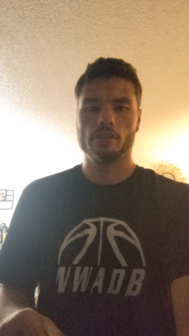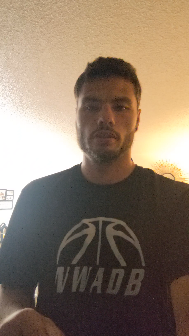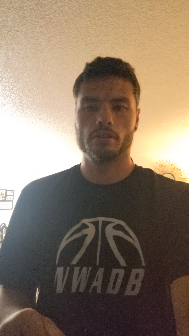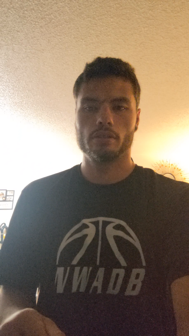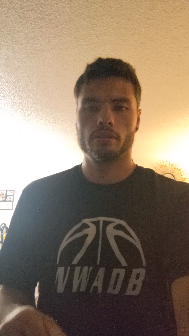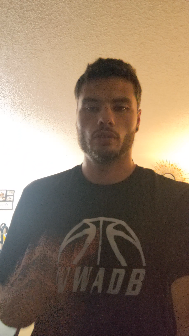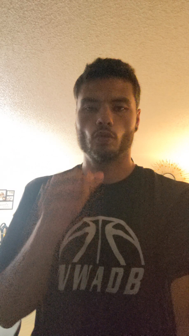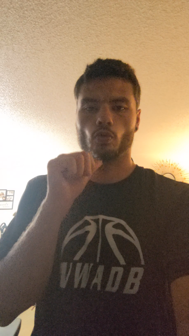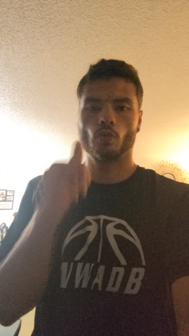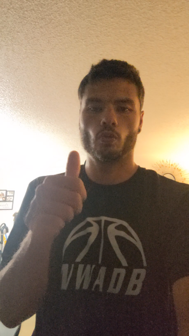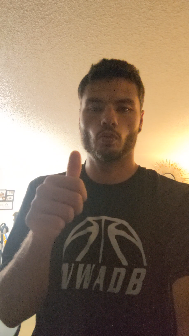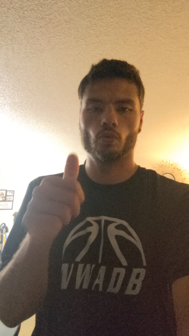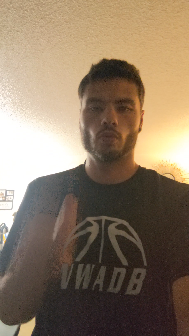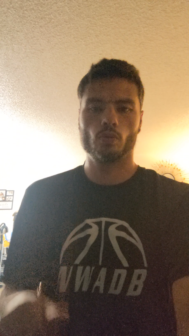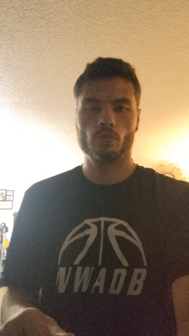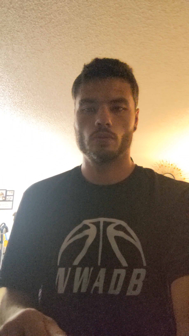don't